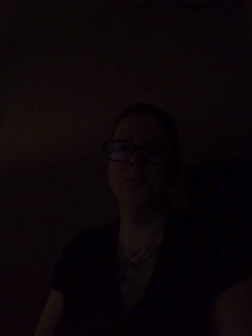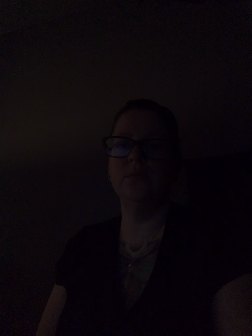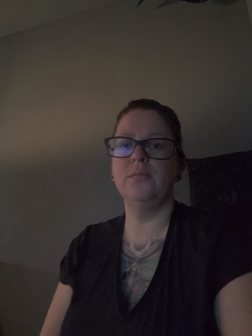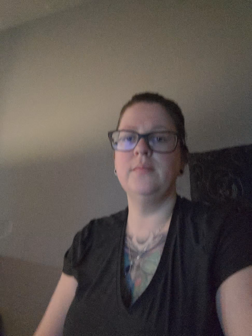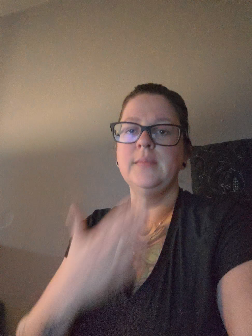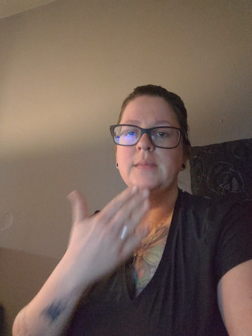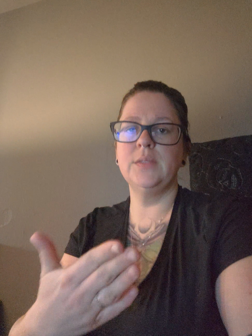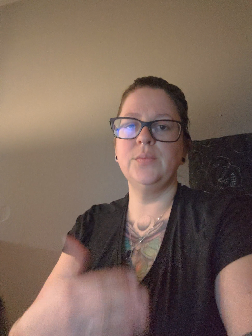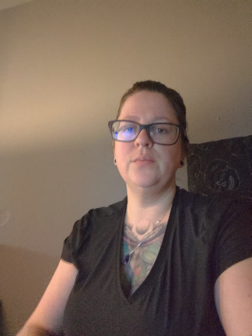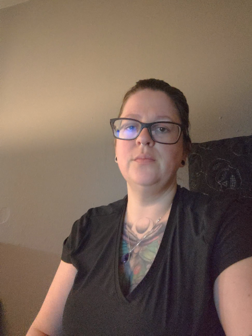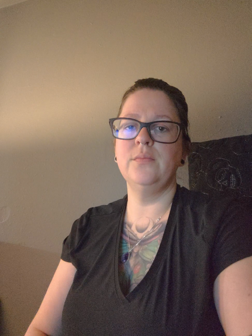thank you